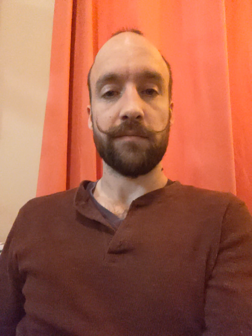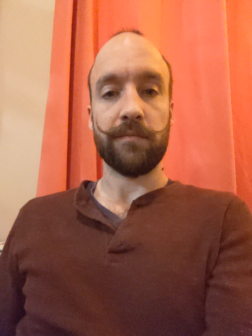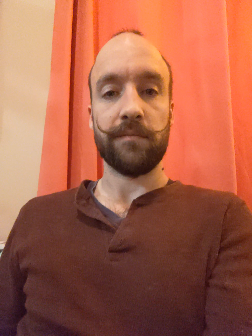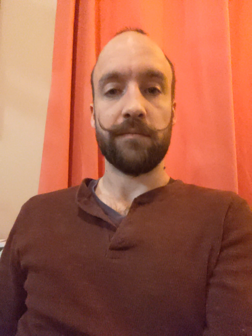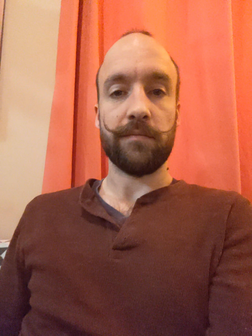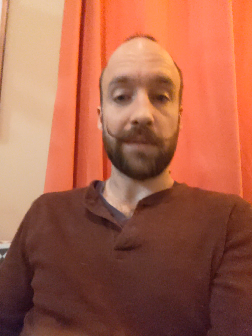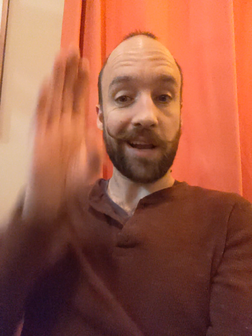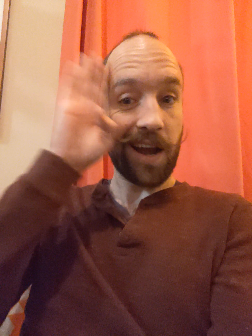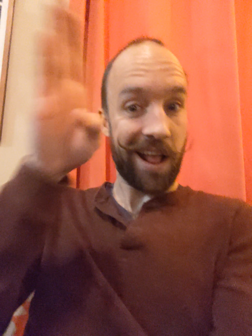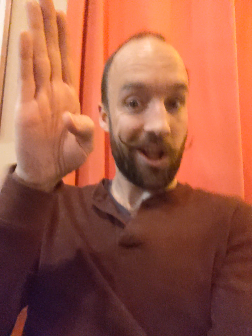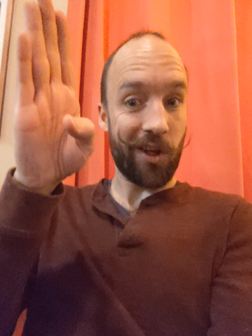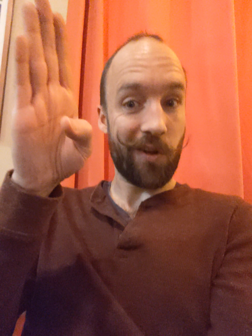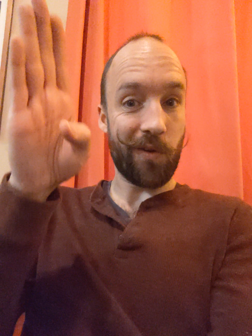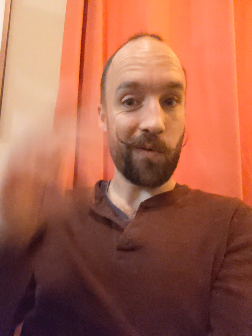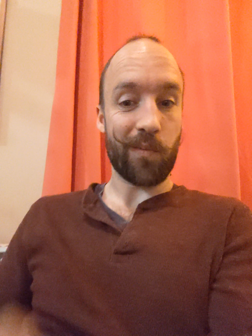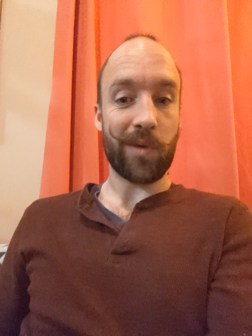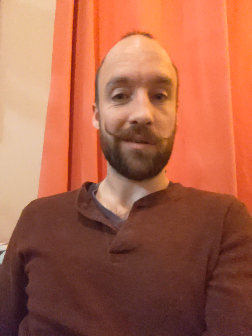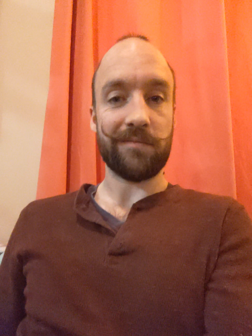hello